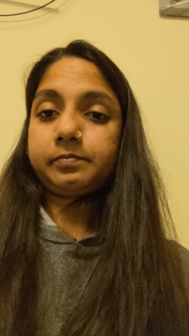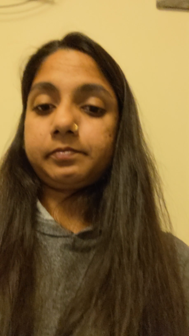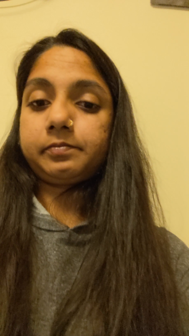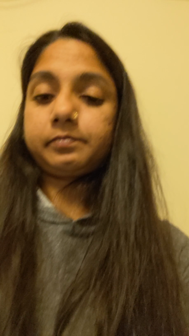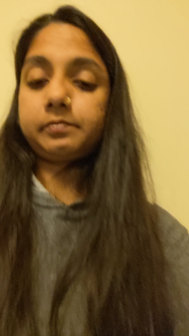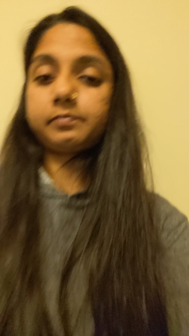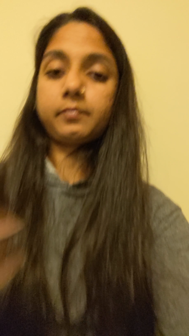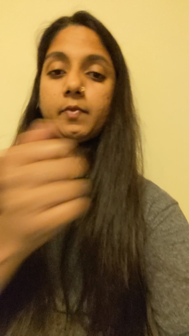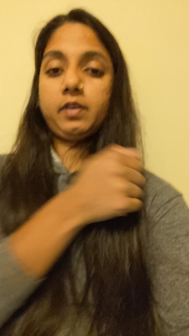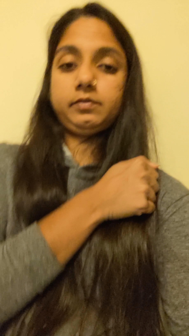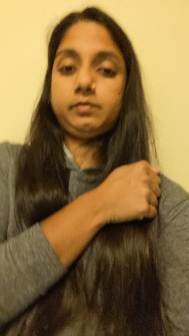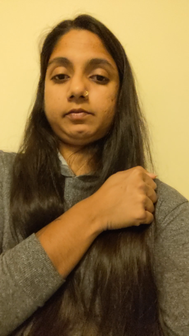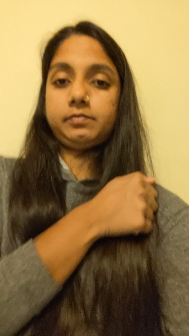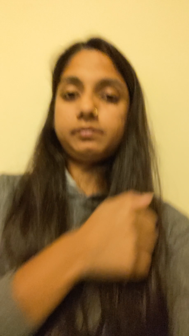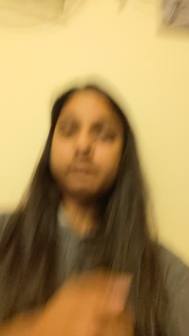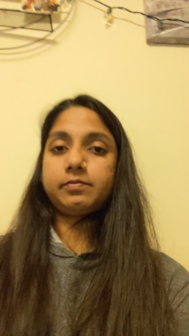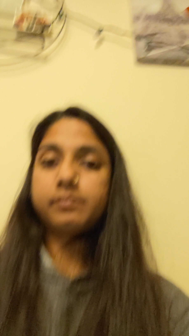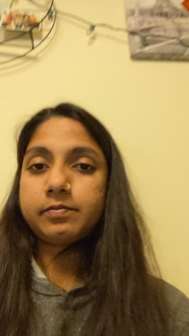hug